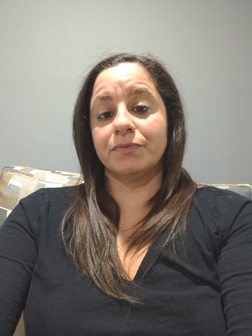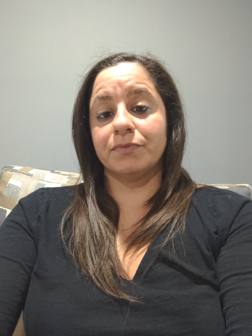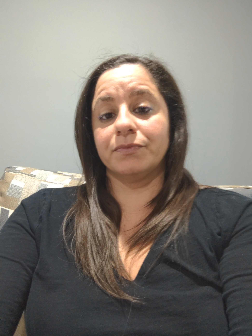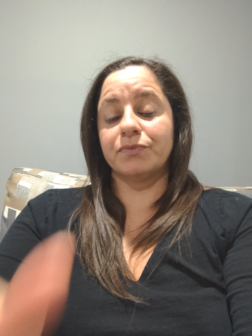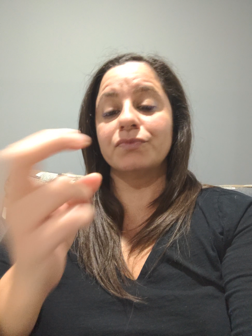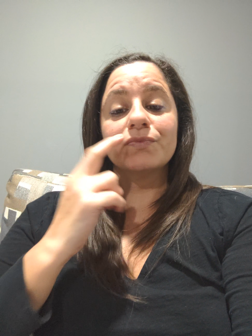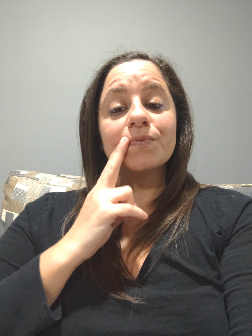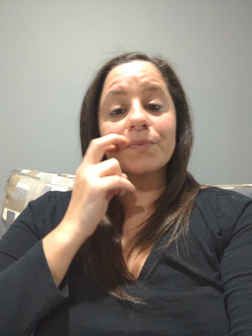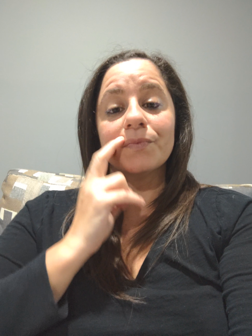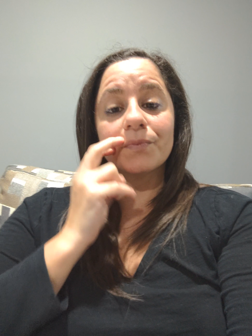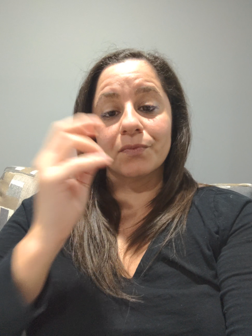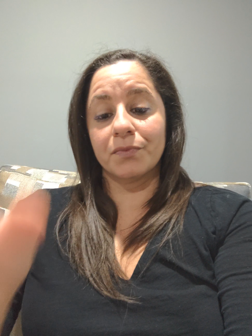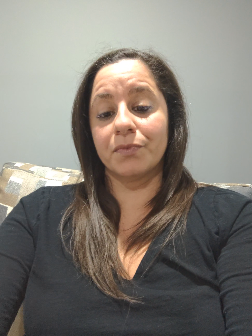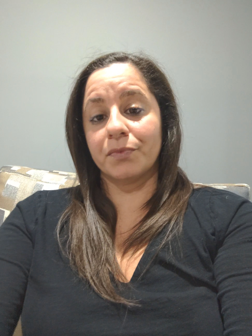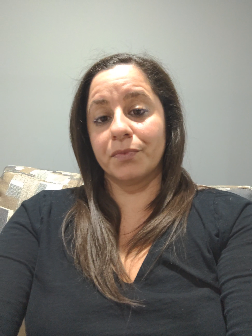gum